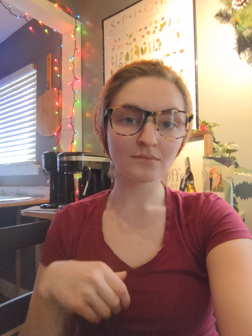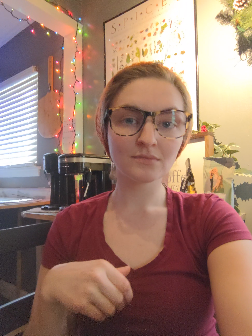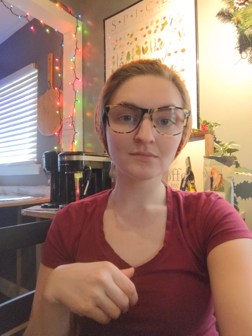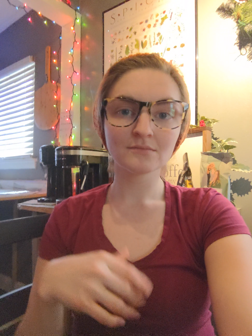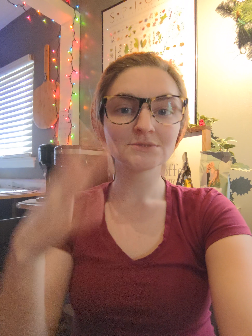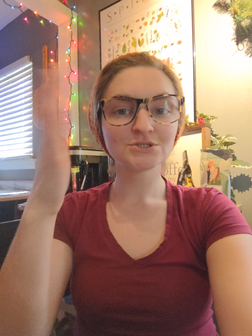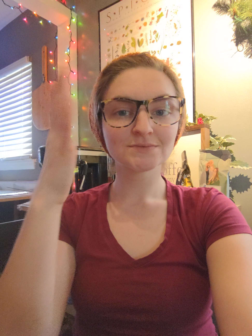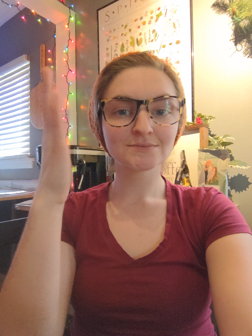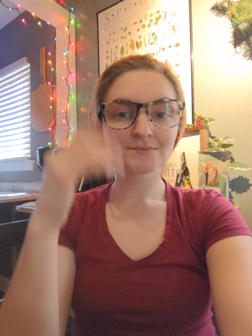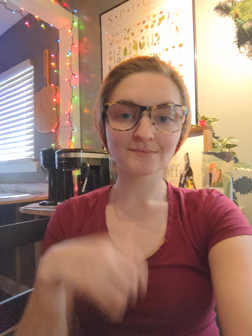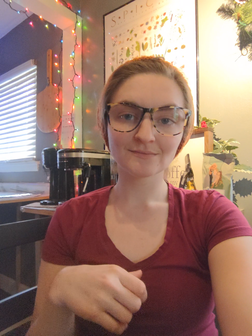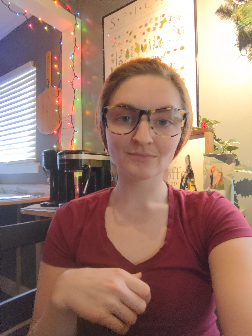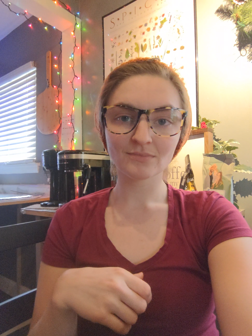tree